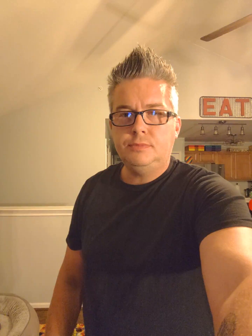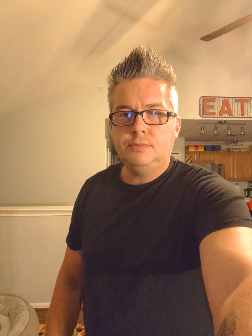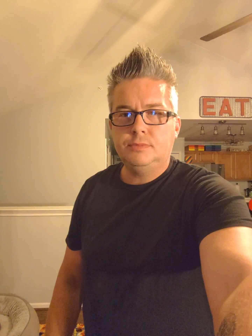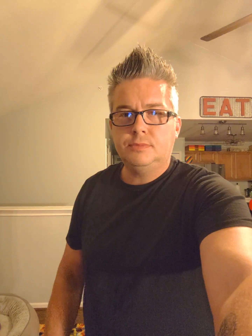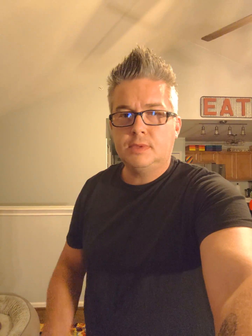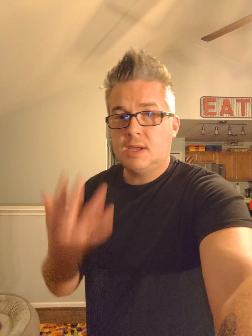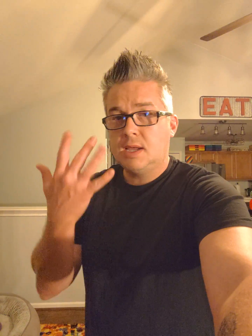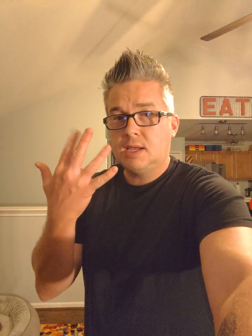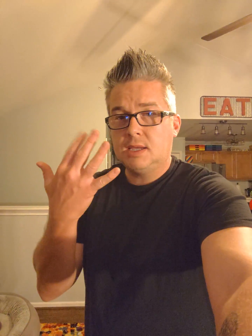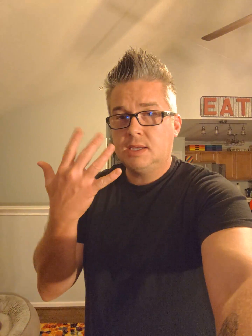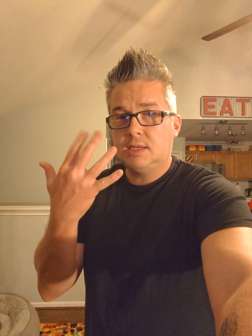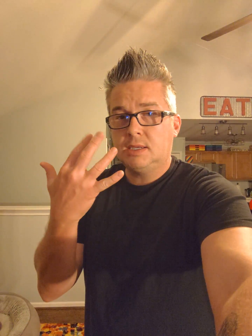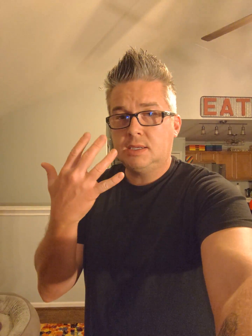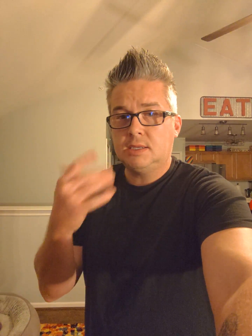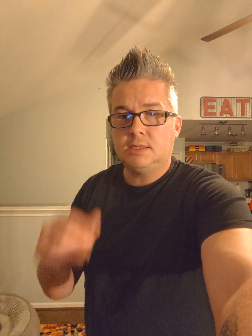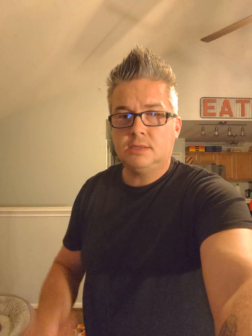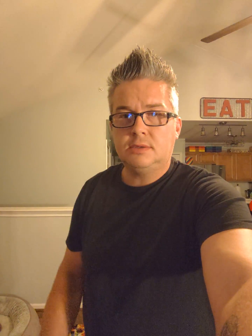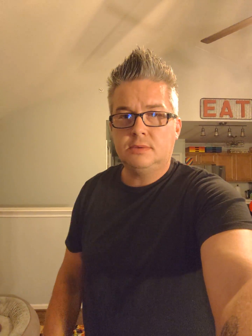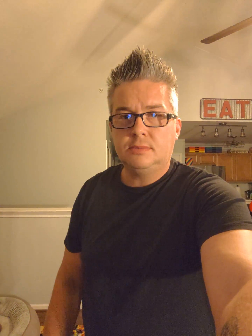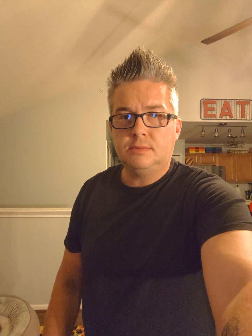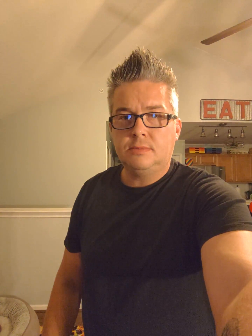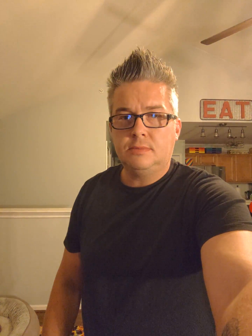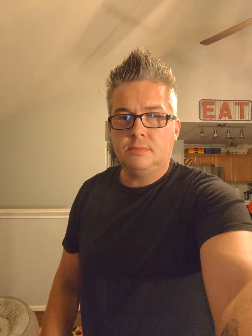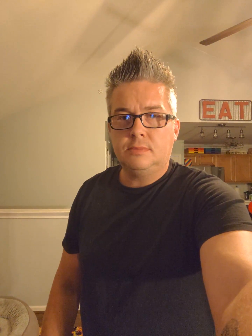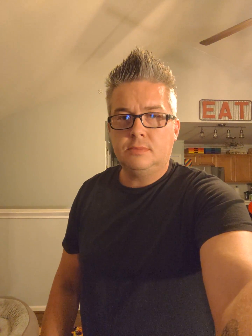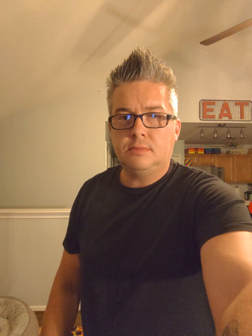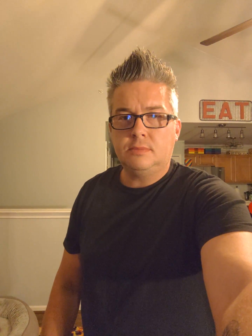hand